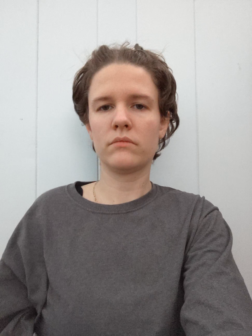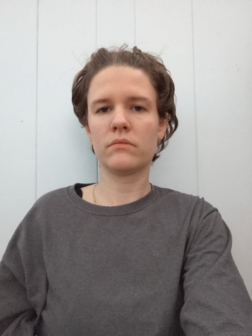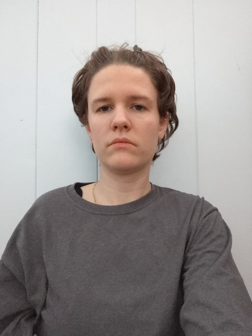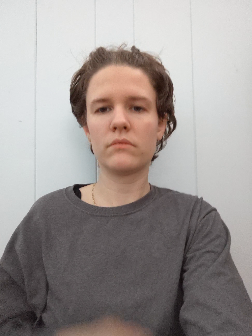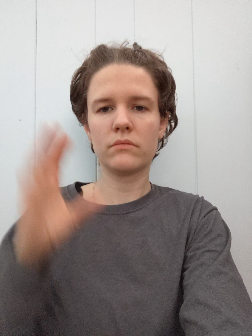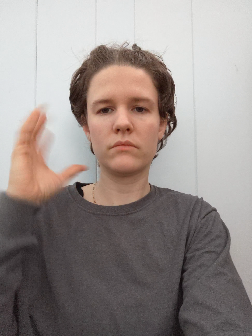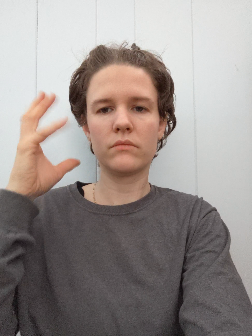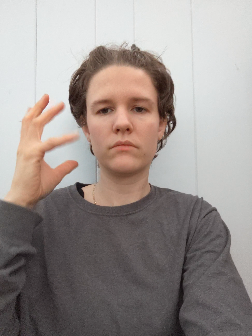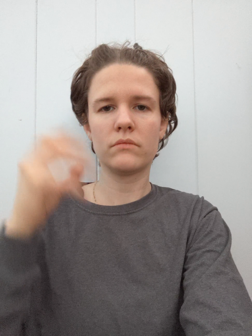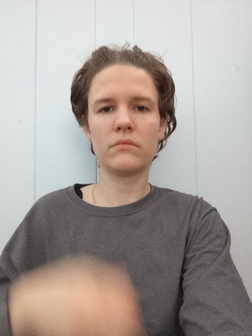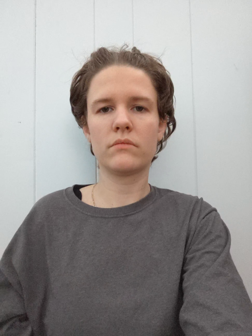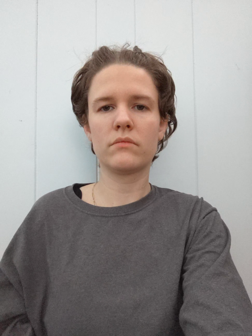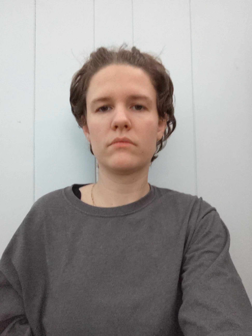radio